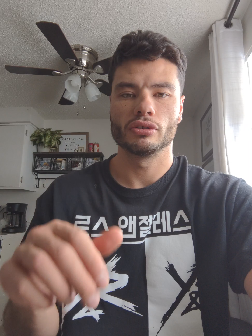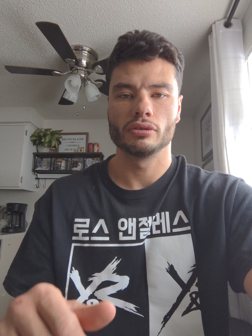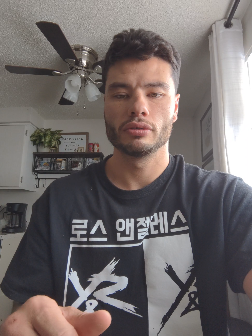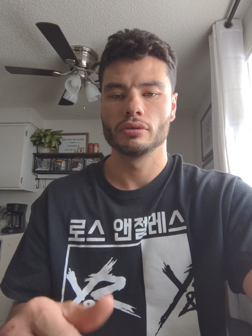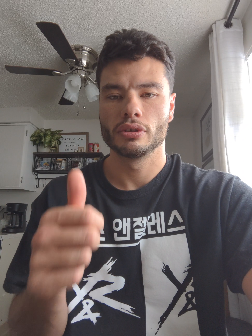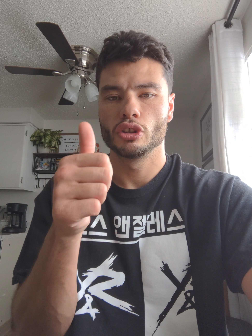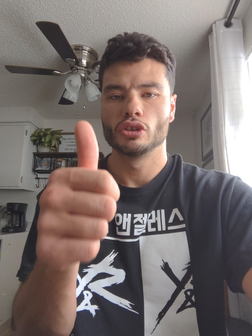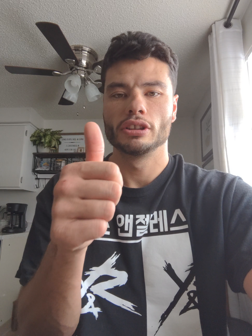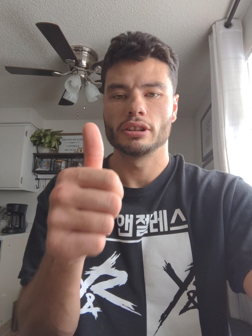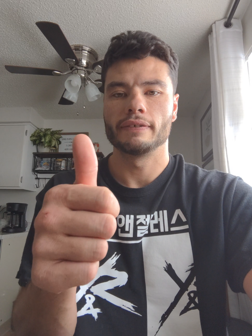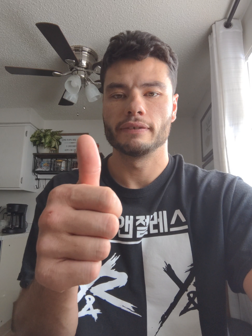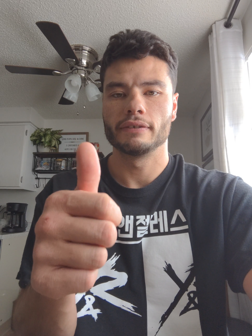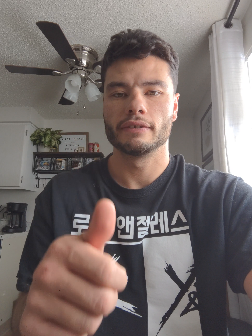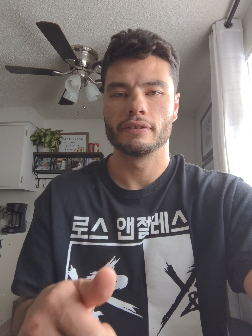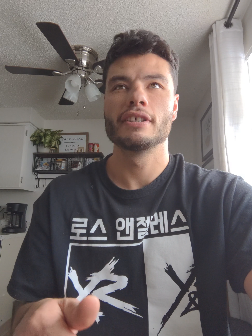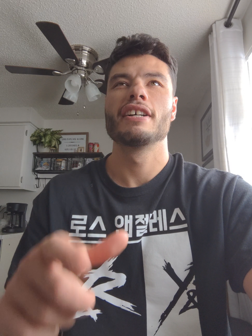yourself